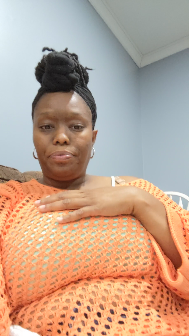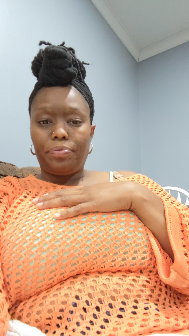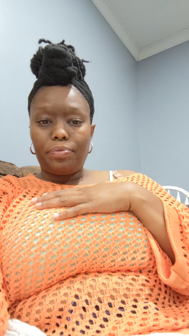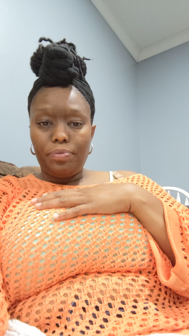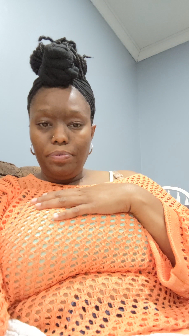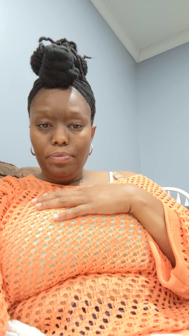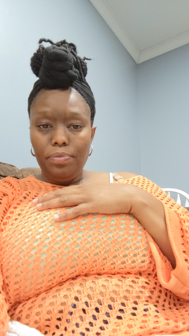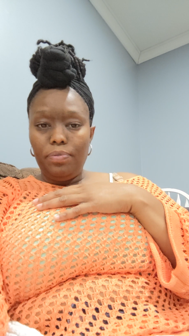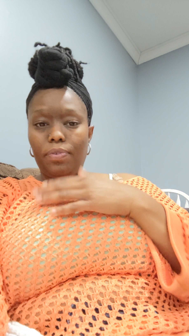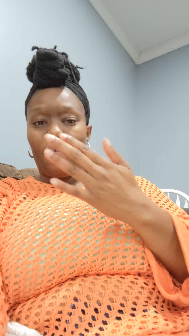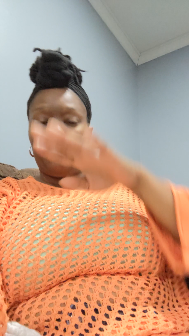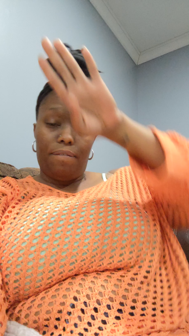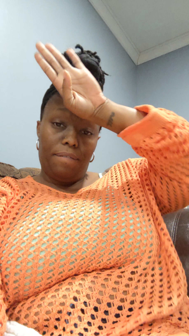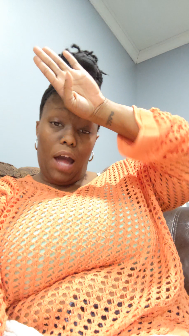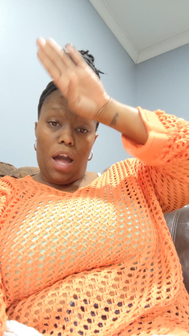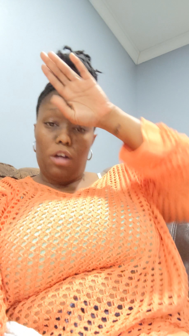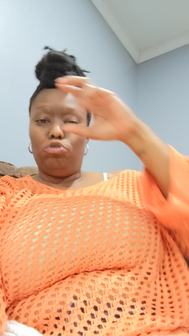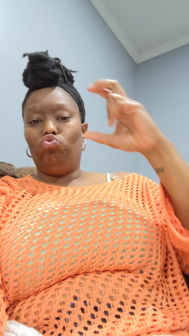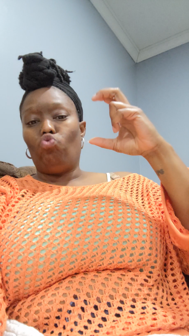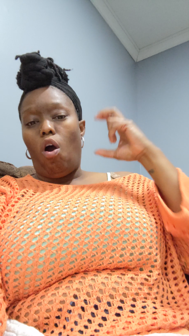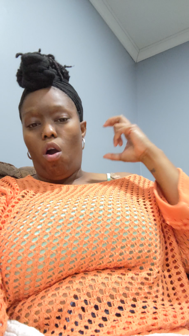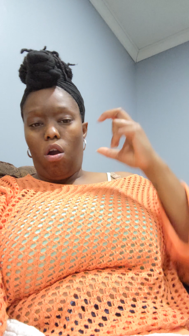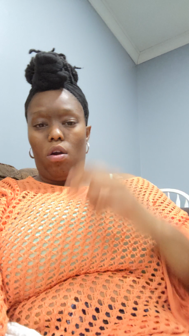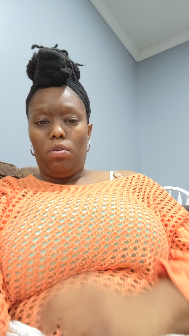fire truck